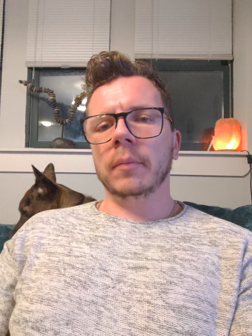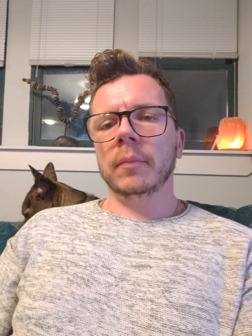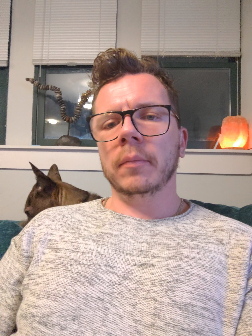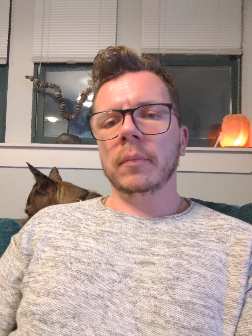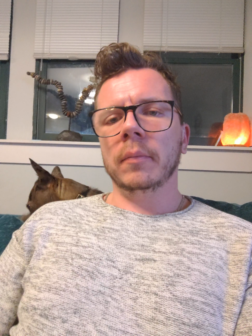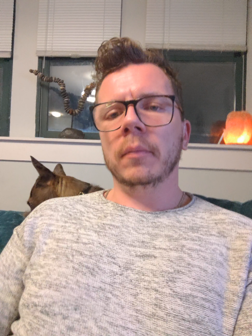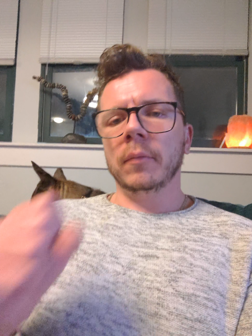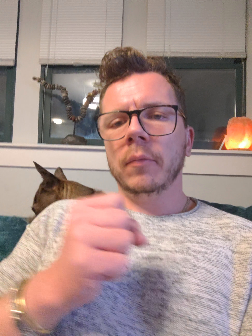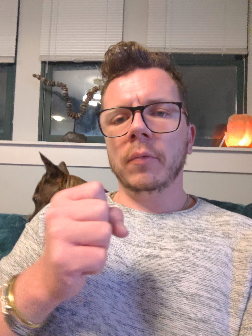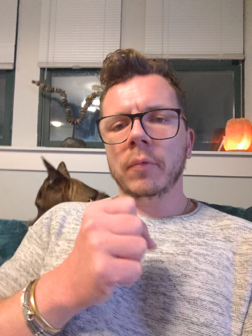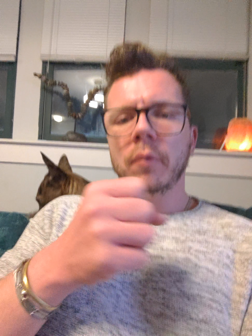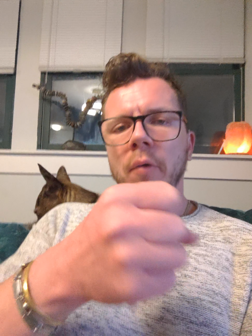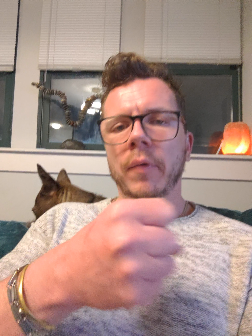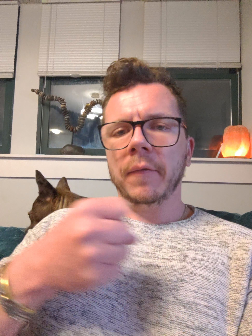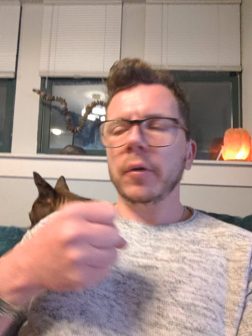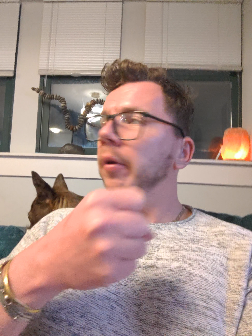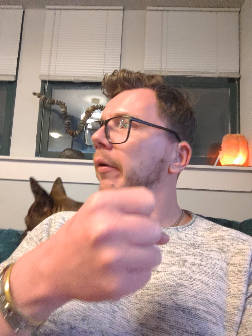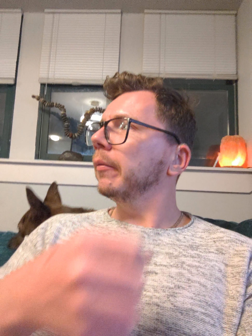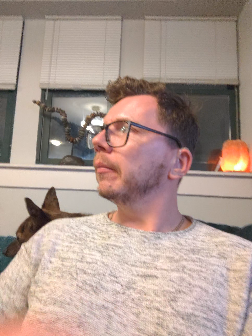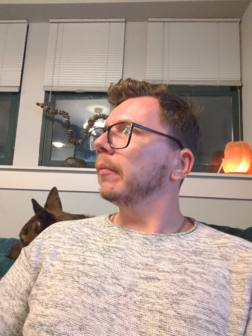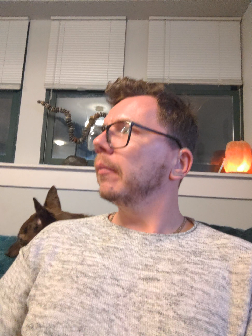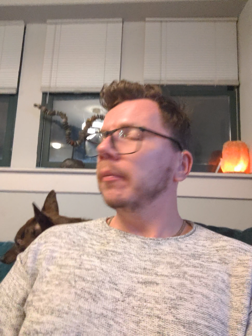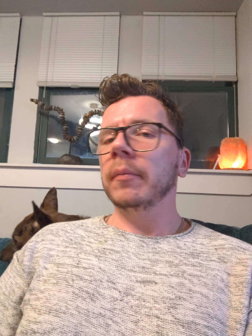refrigerator